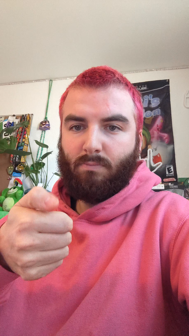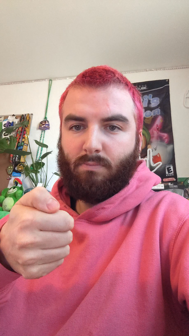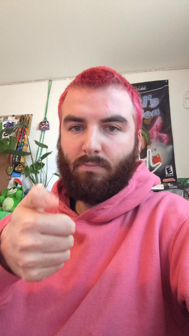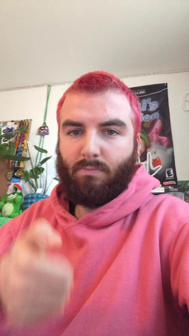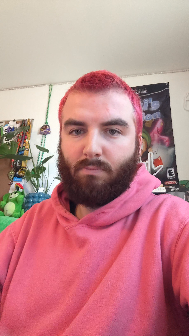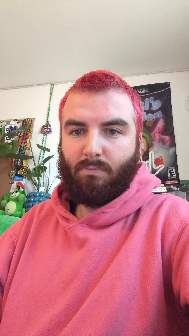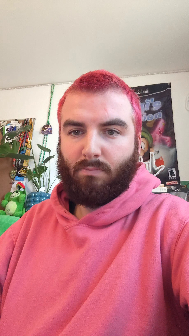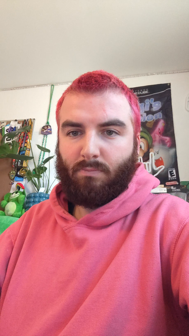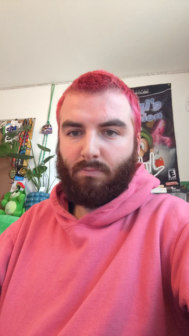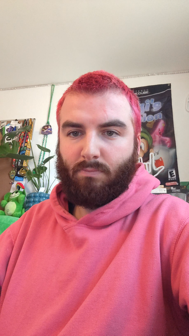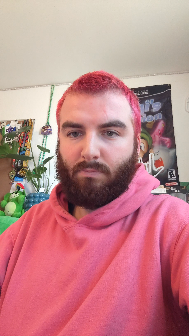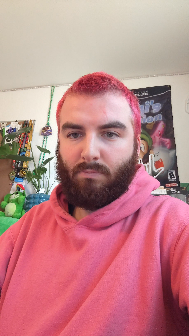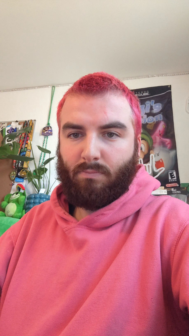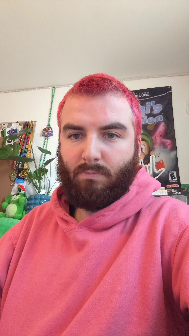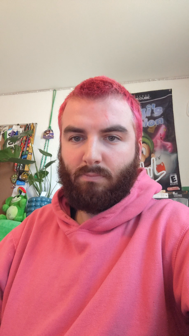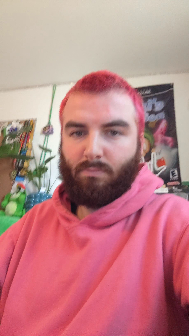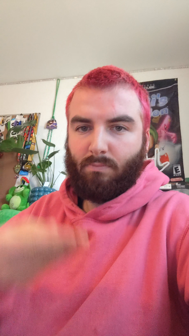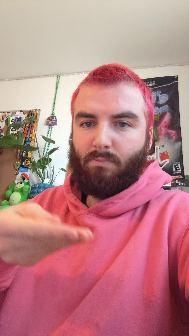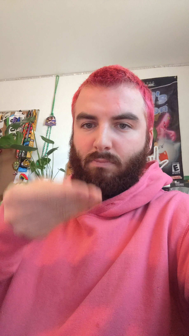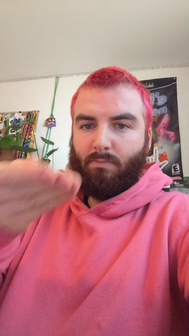buy